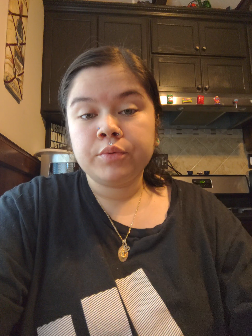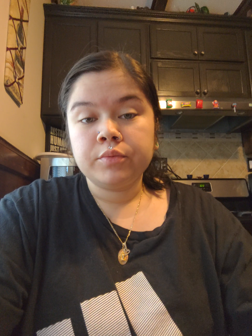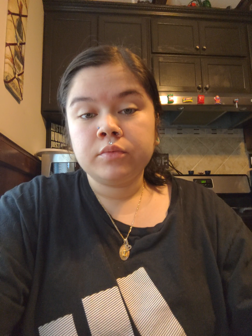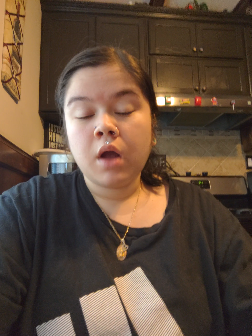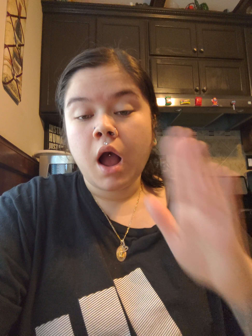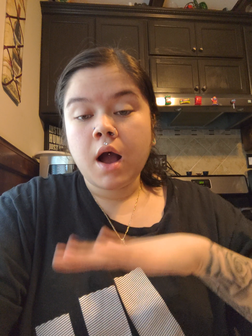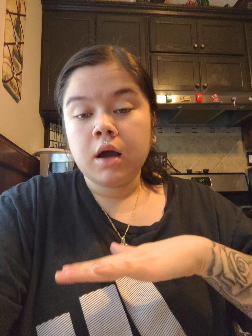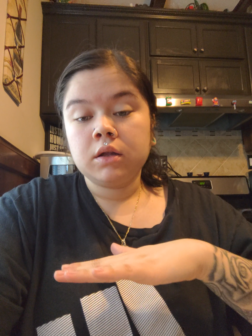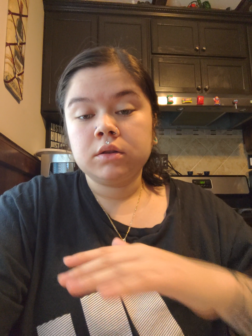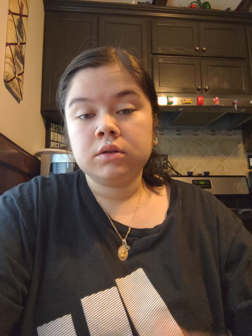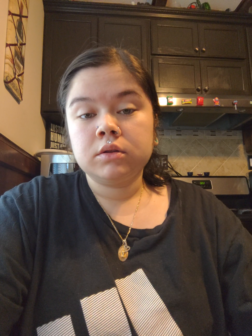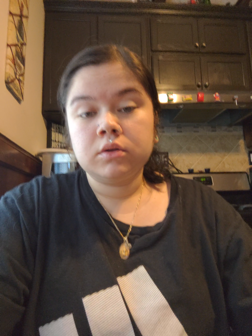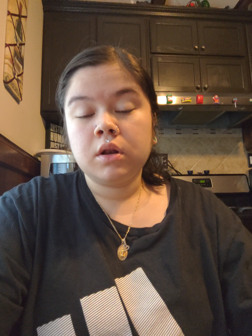on